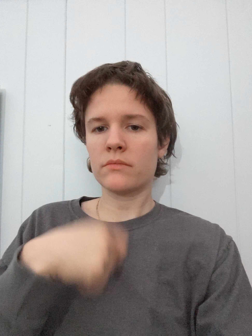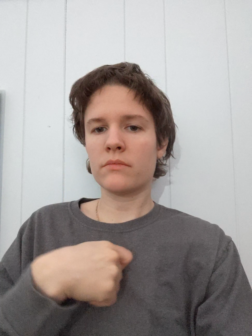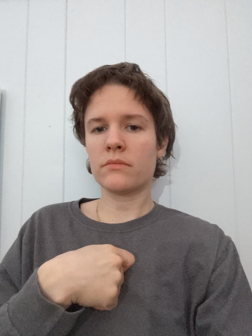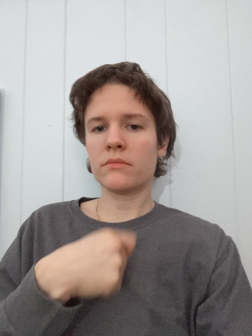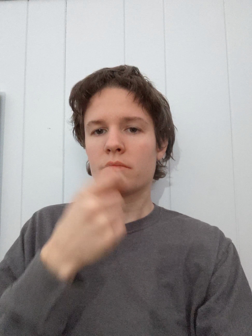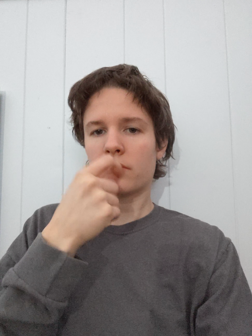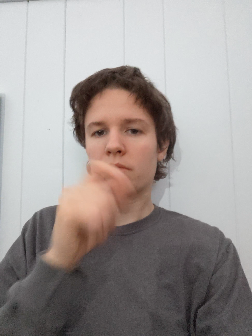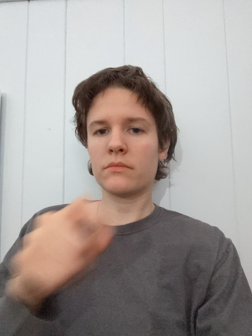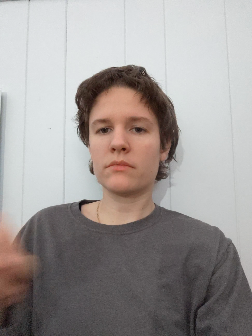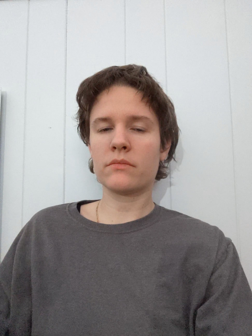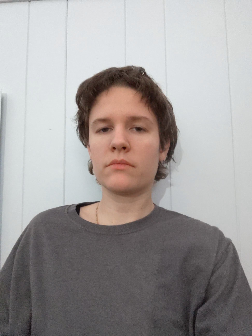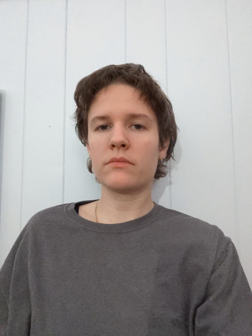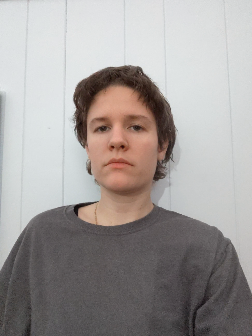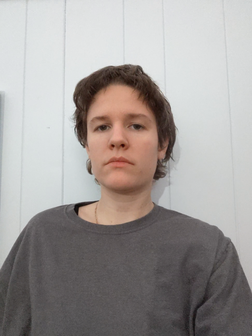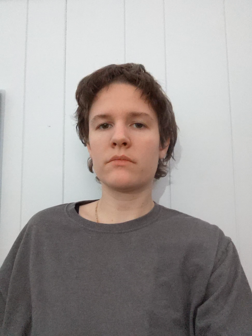pencil